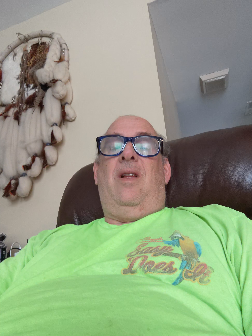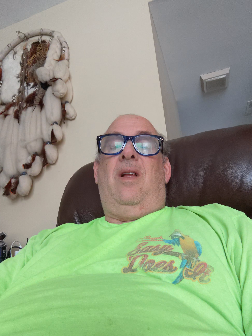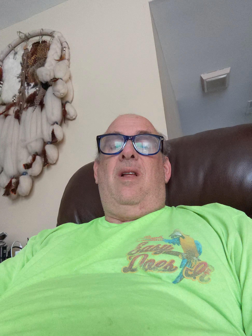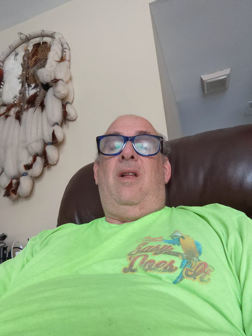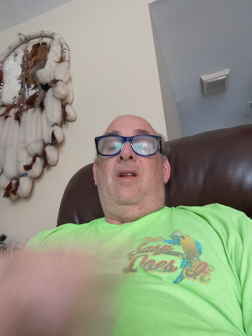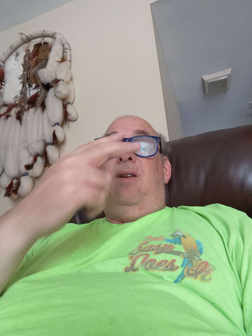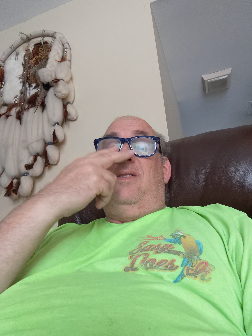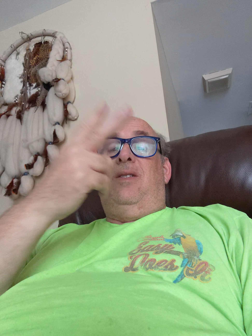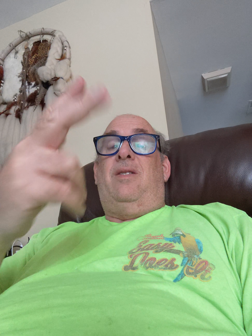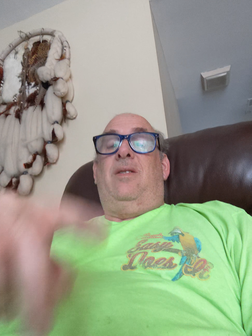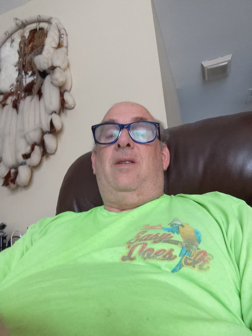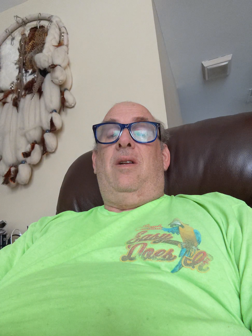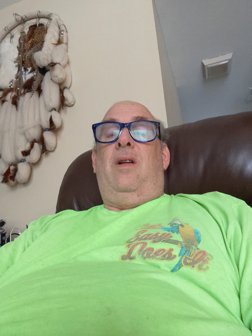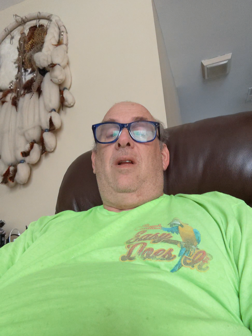see